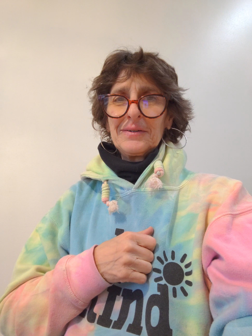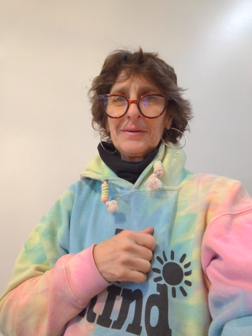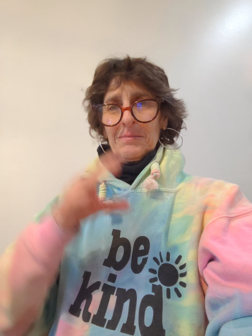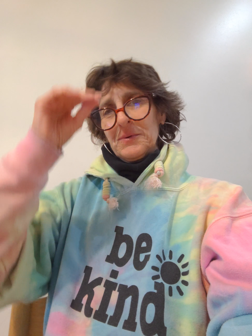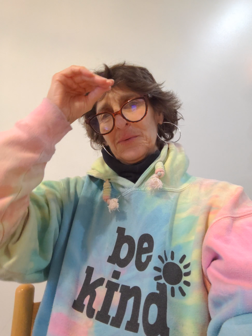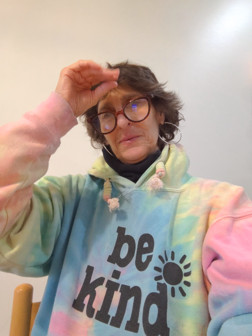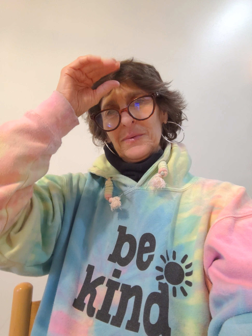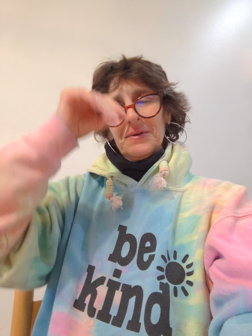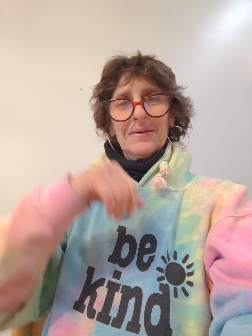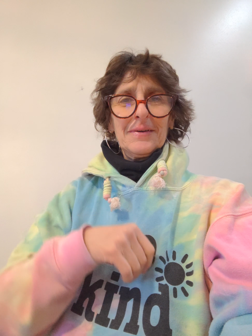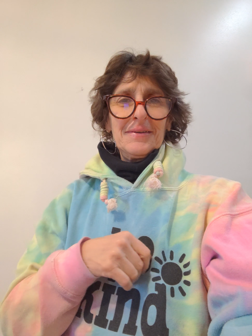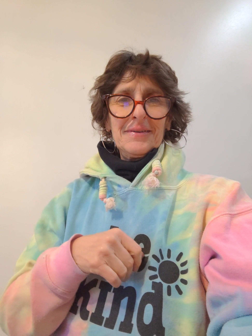boy